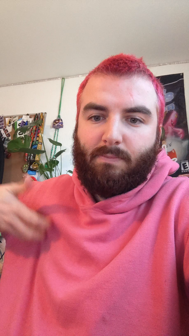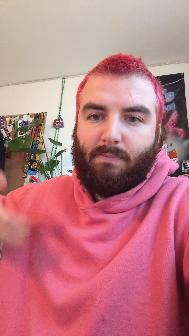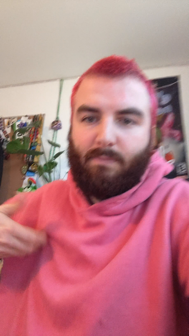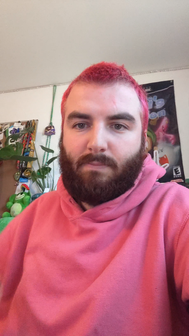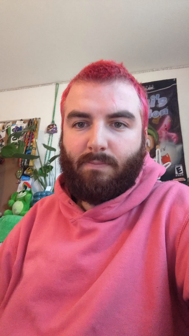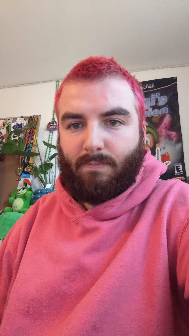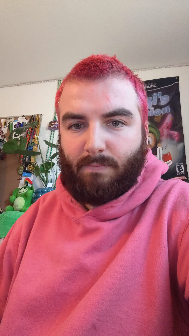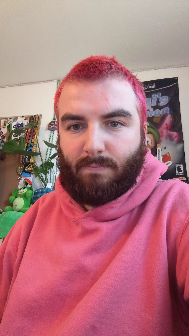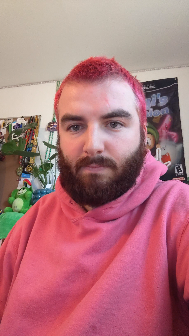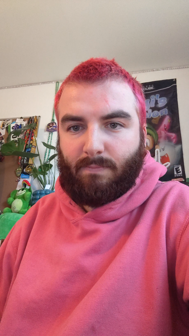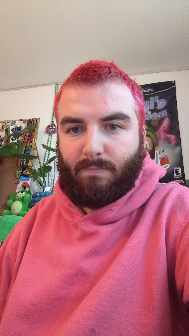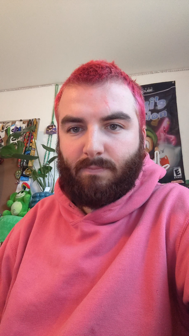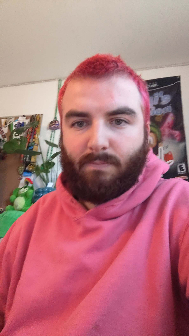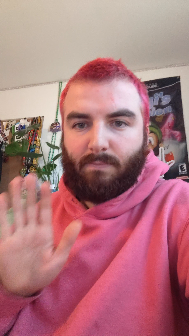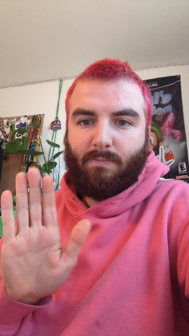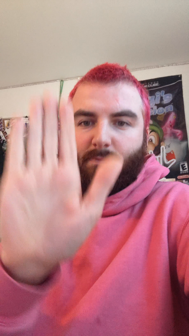push